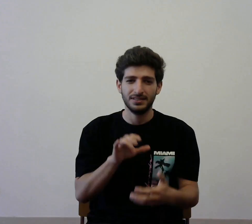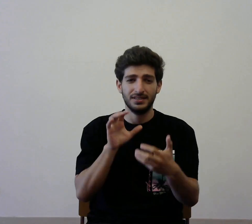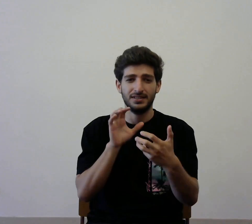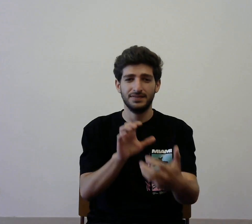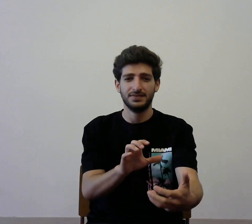avtobus